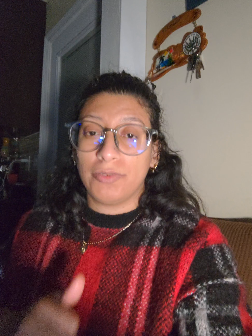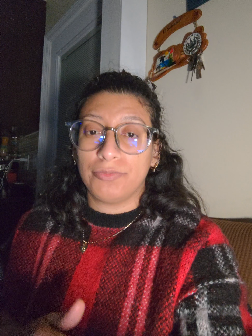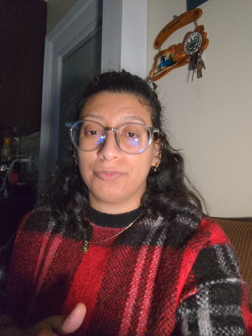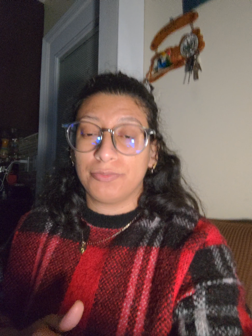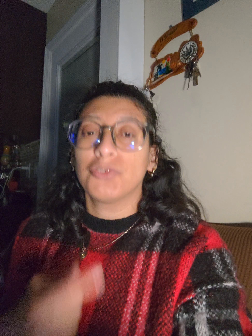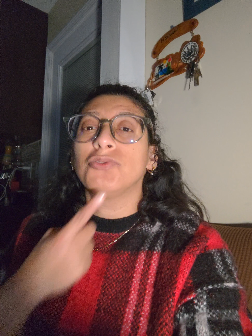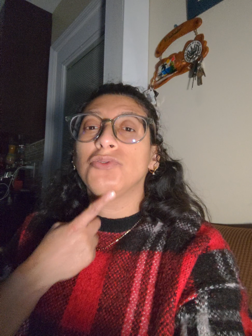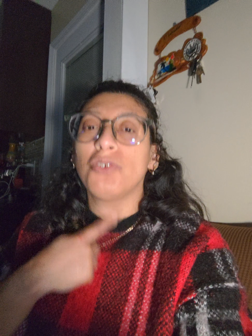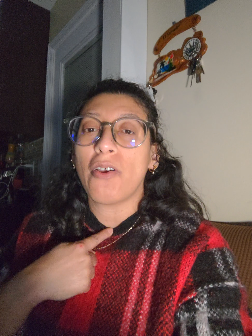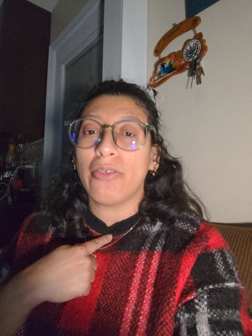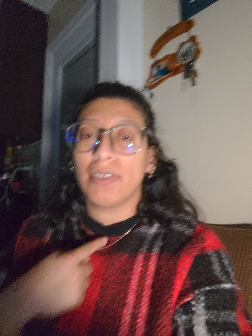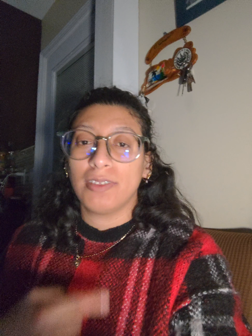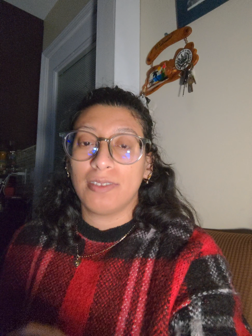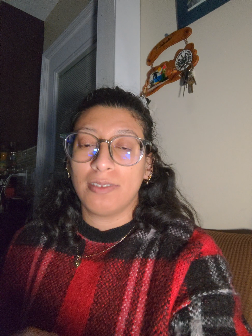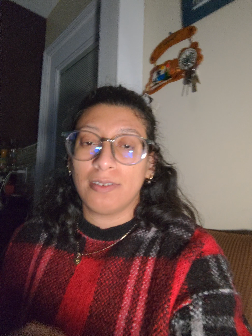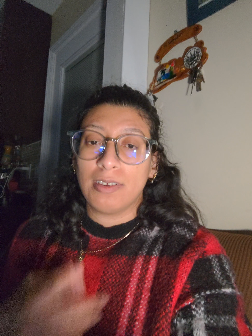thirsty